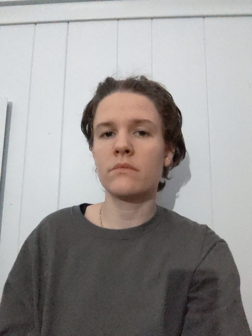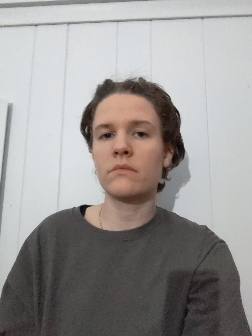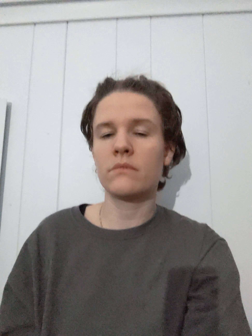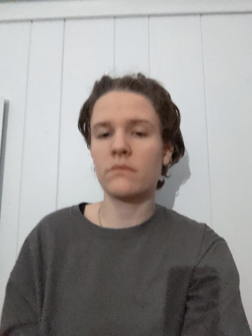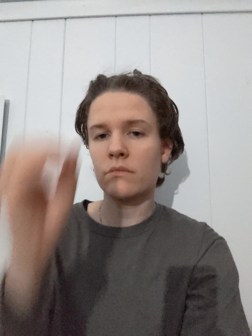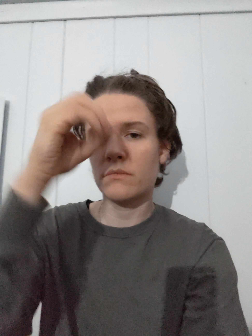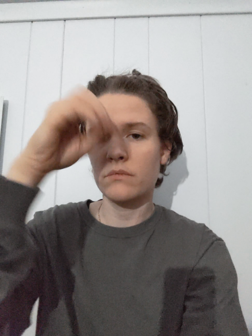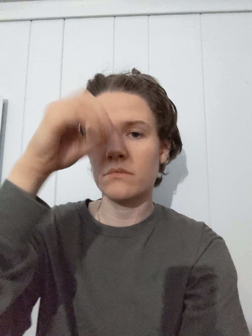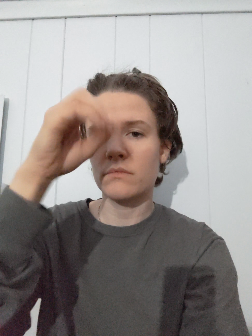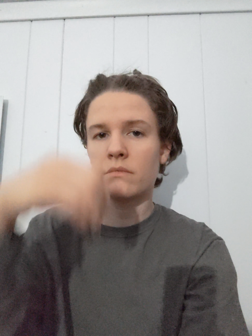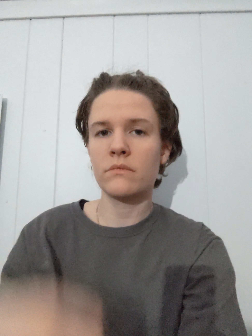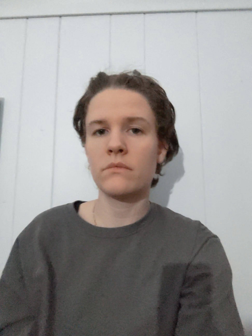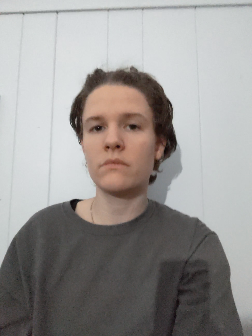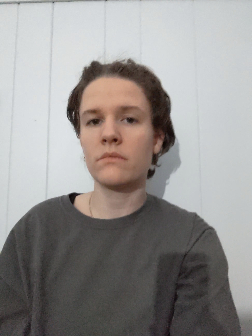owl